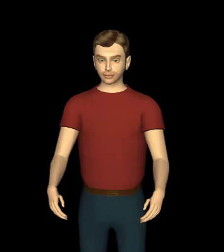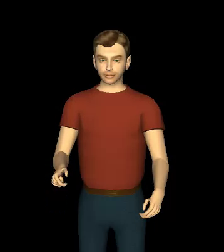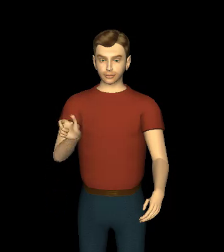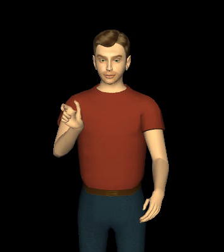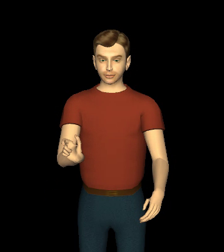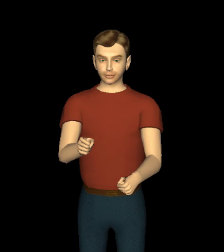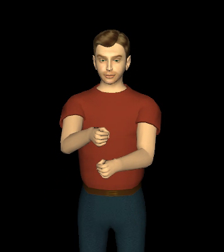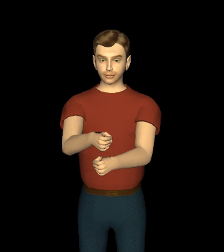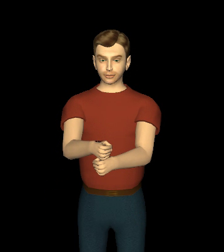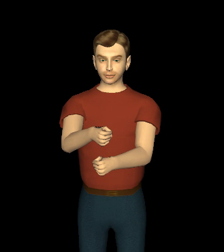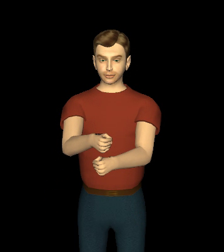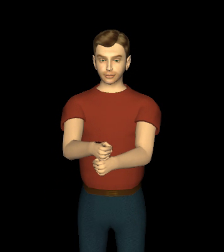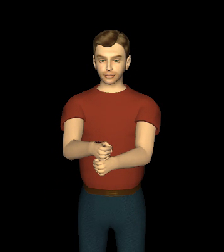عامل